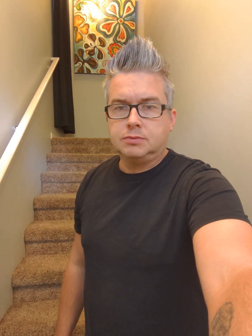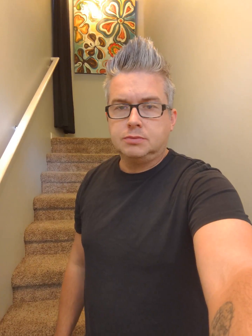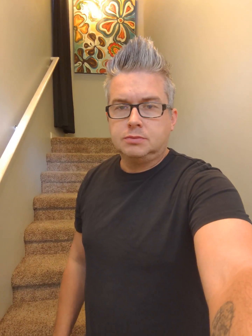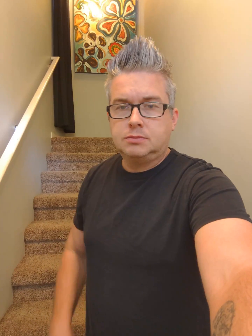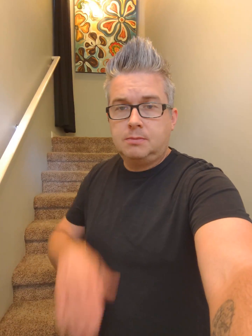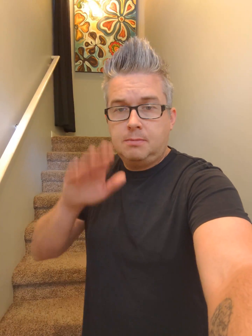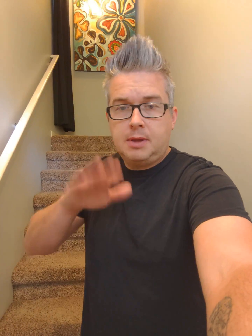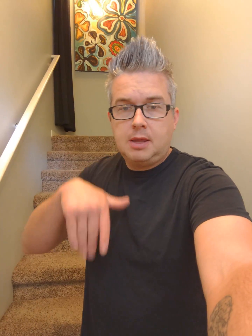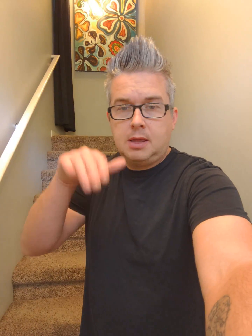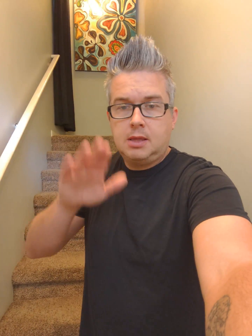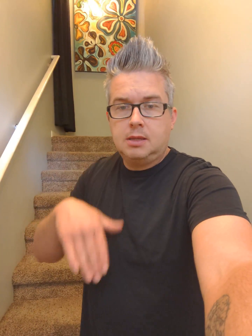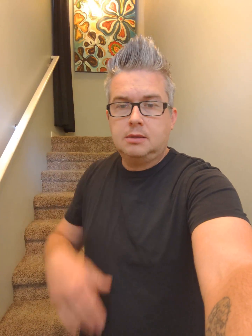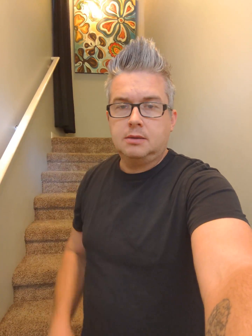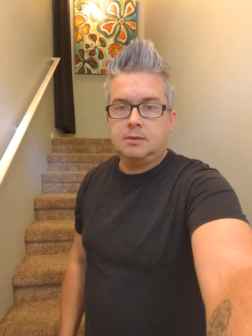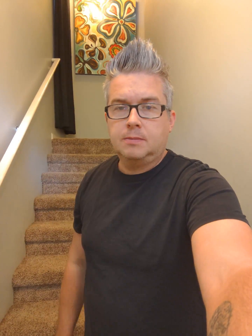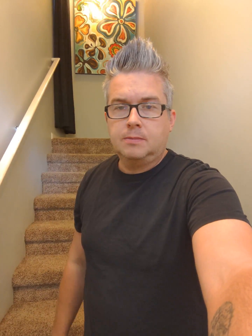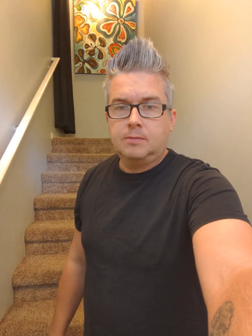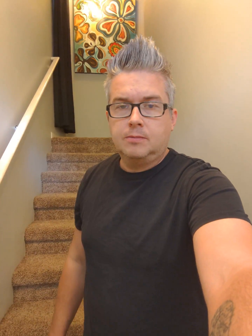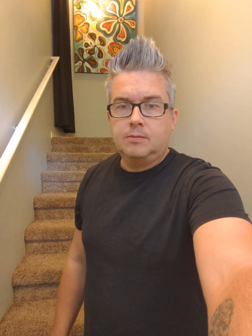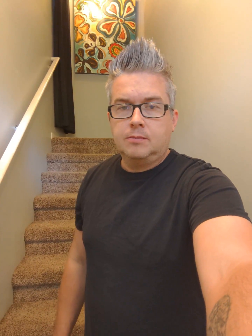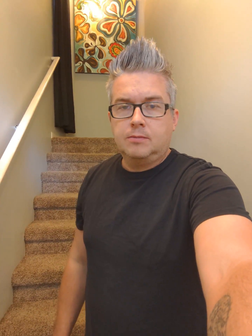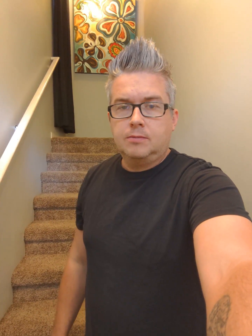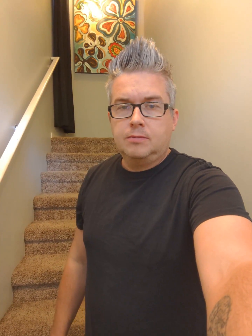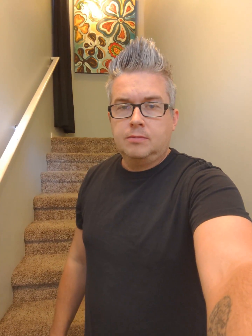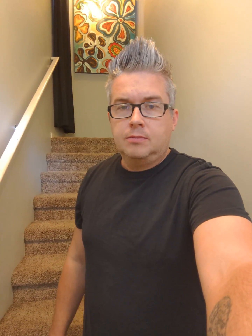paint